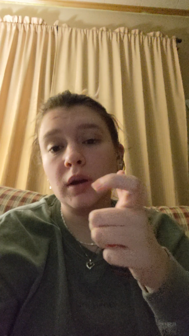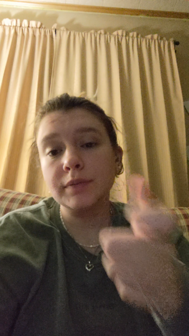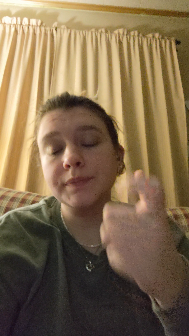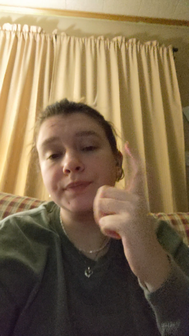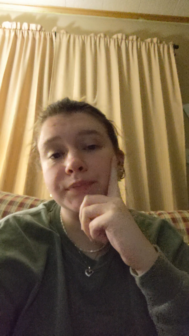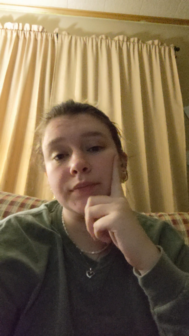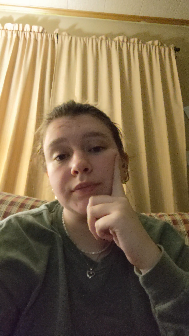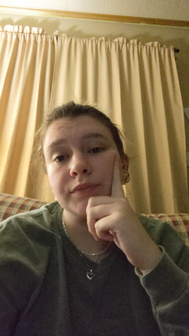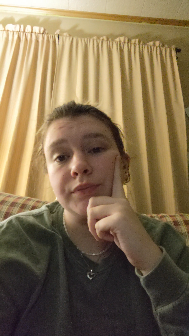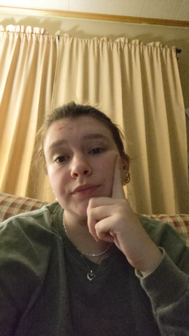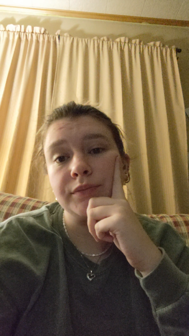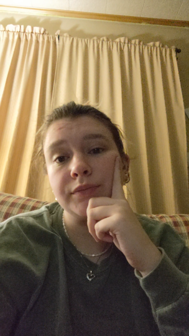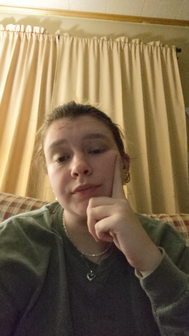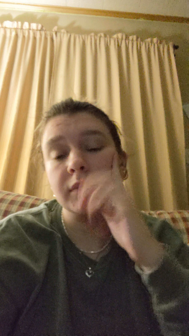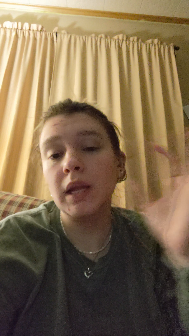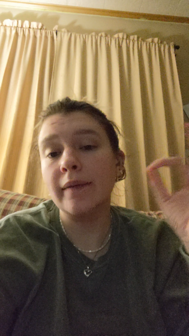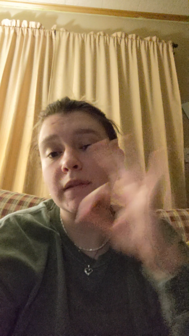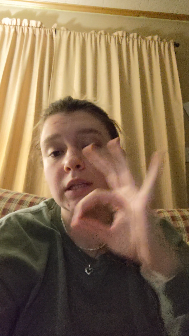fit